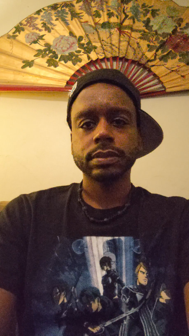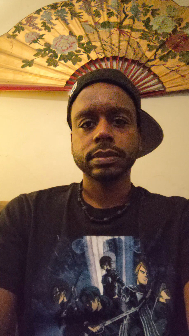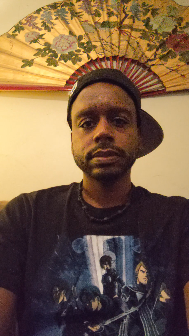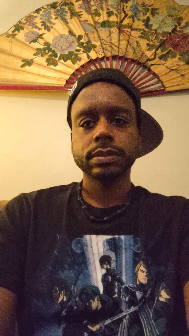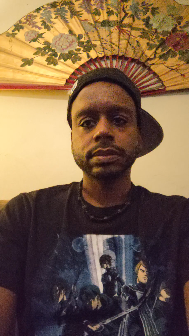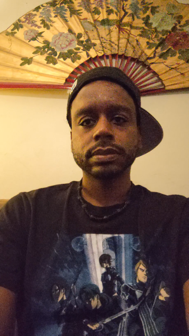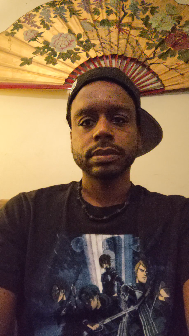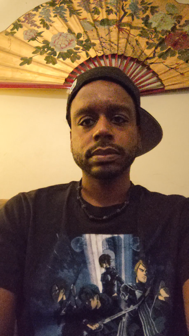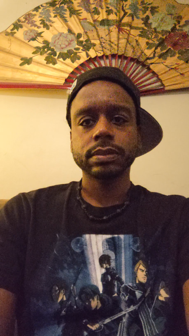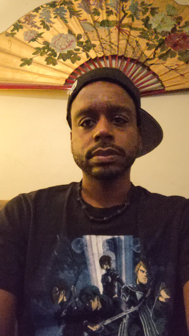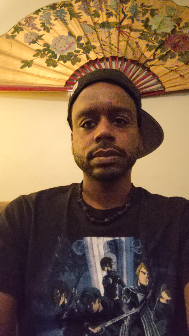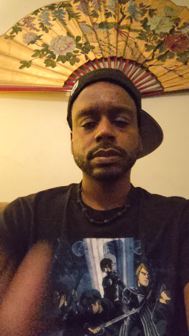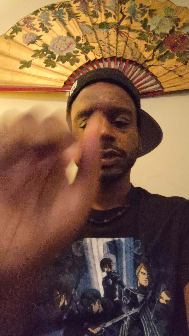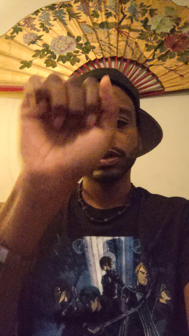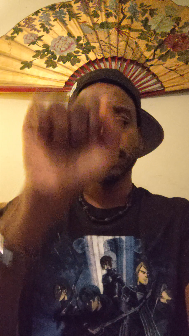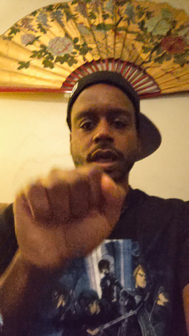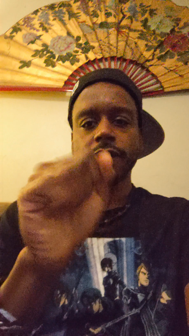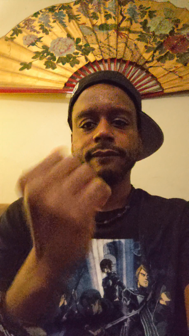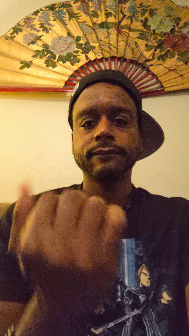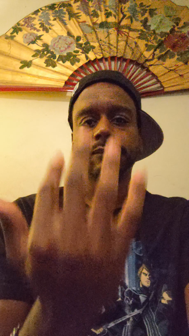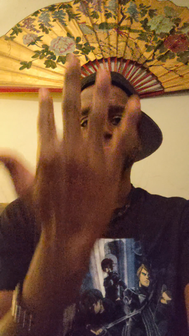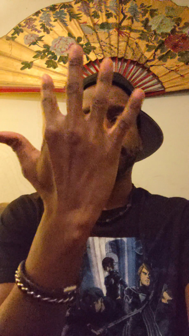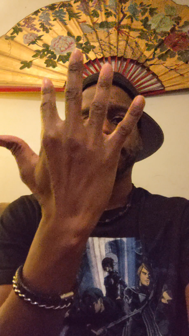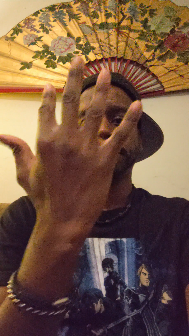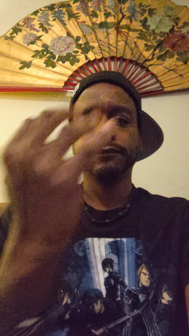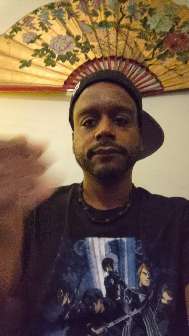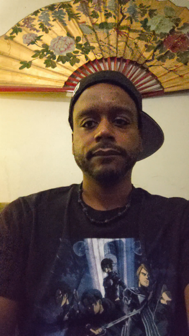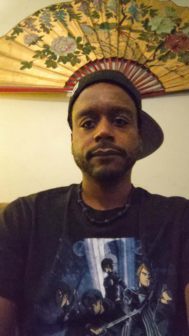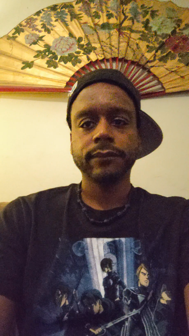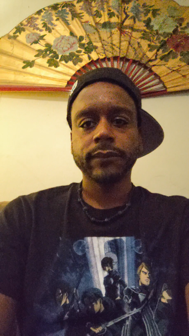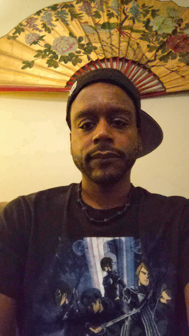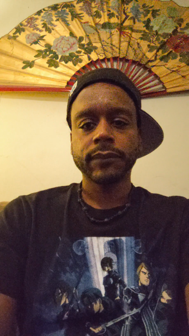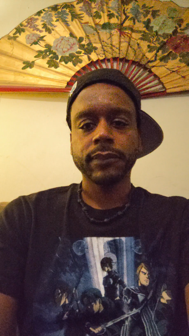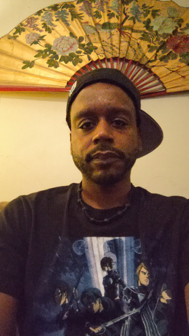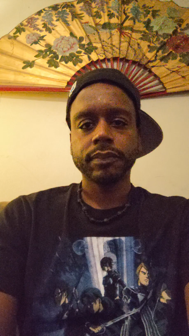gloves